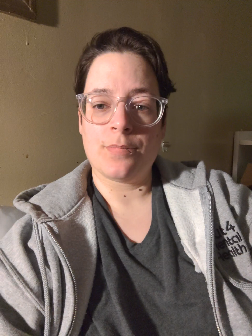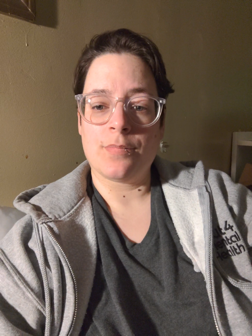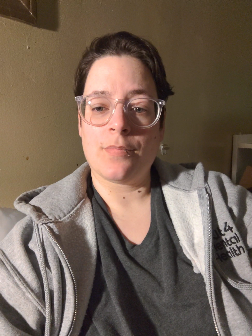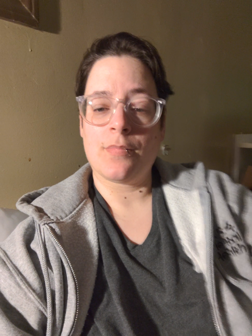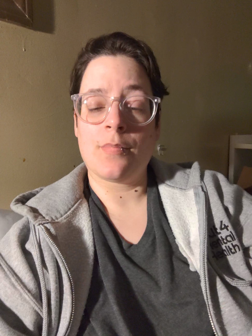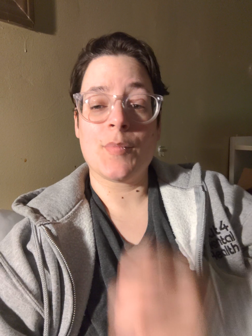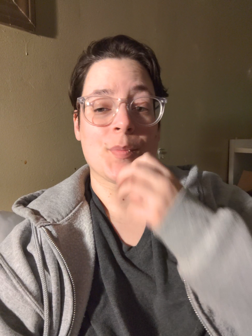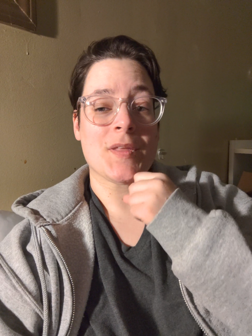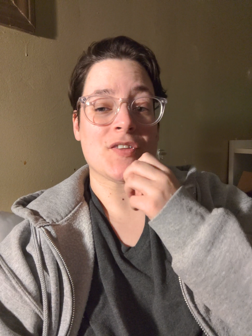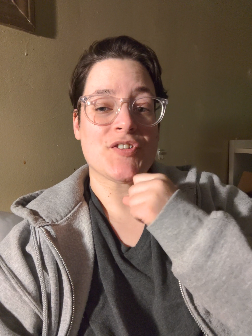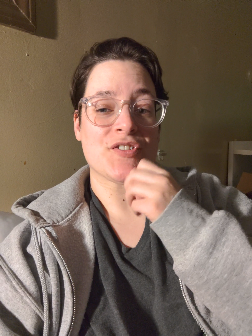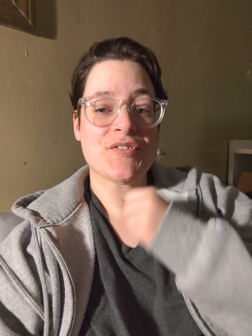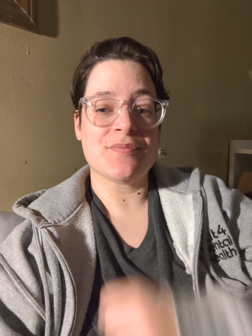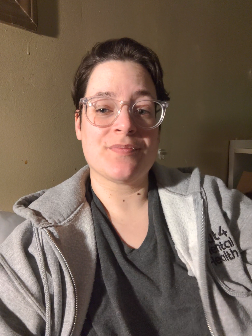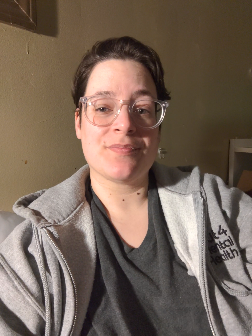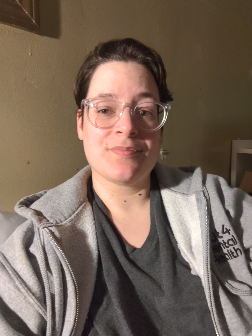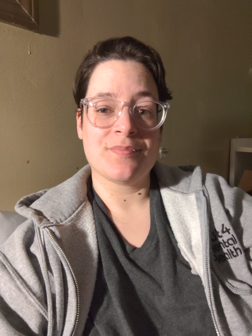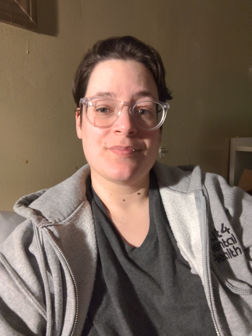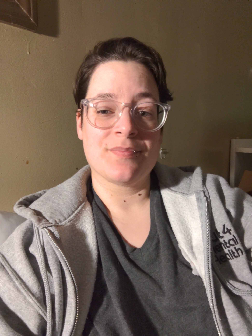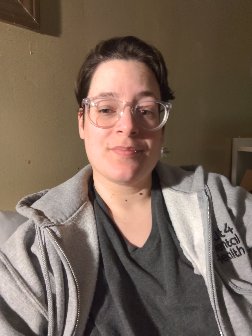underwear